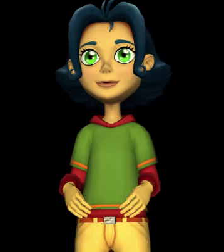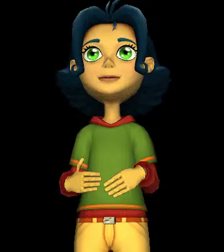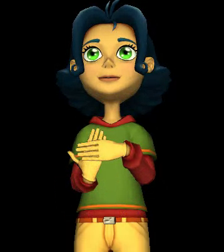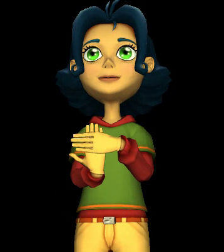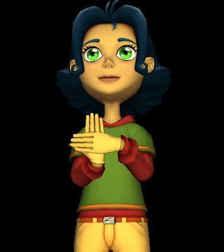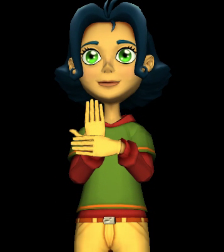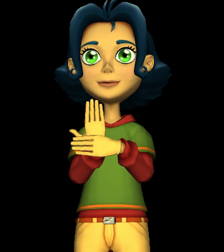صباح